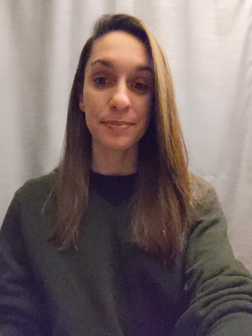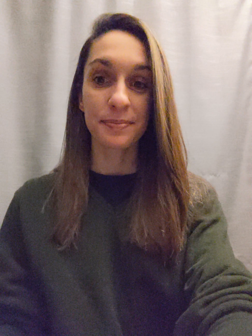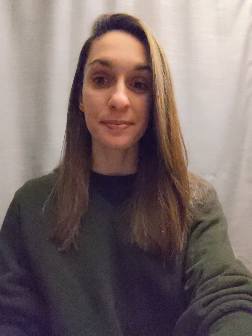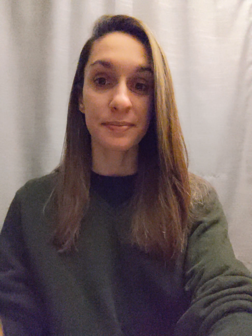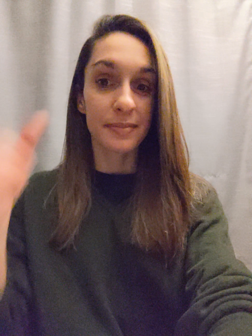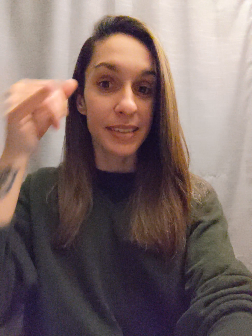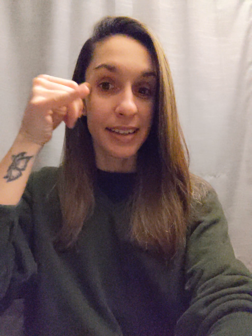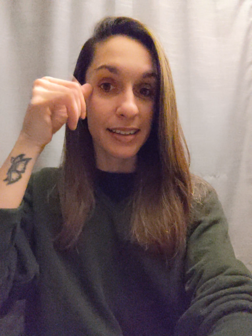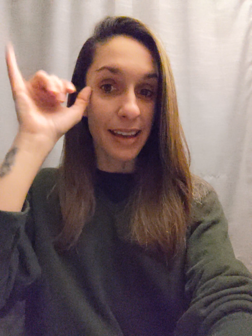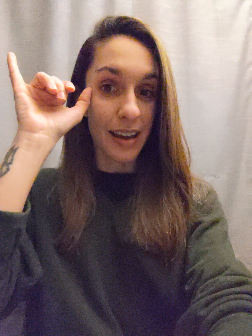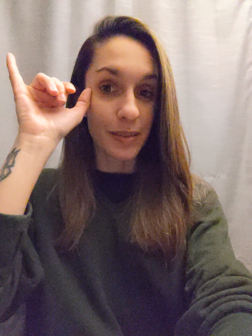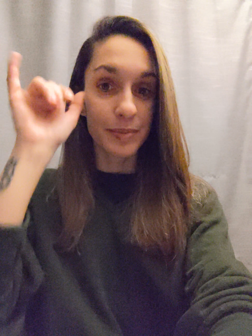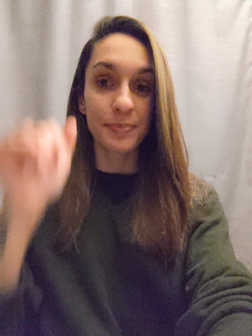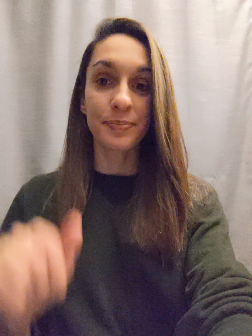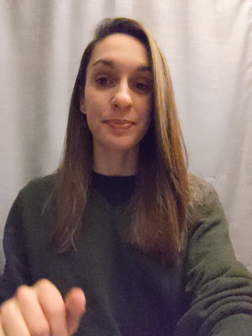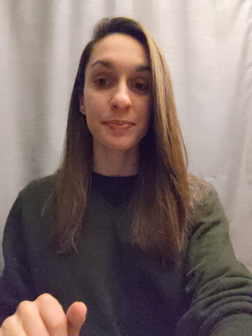cow